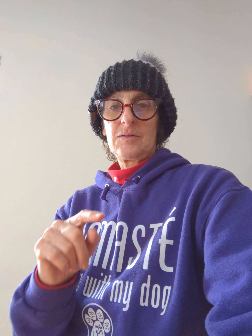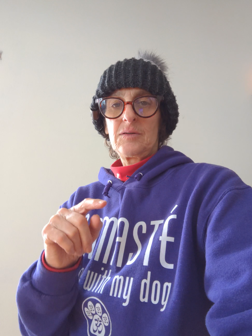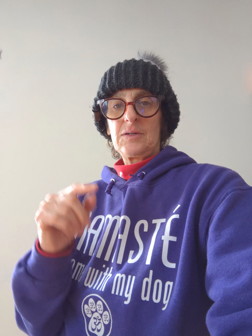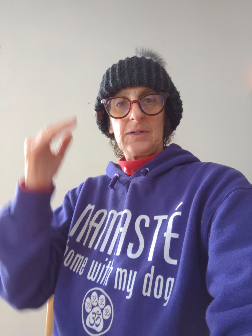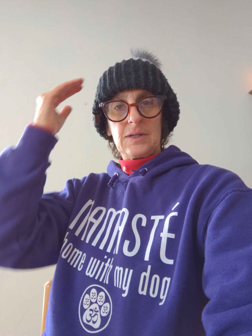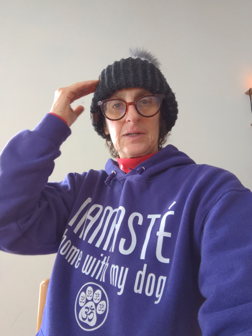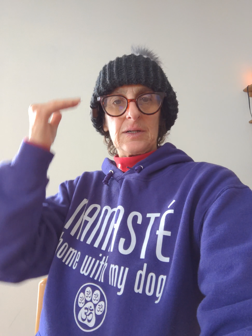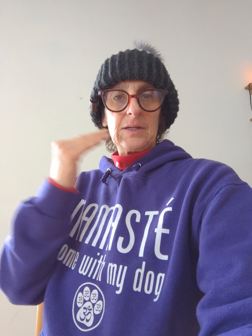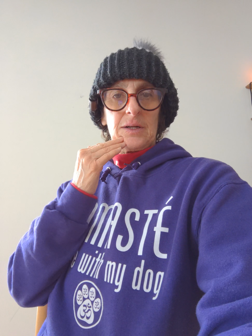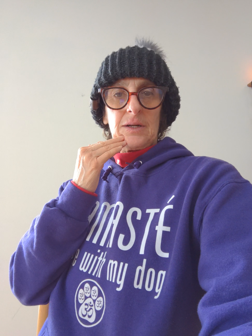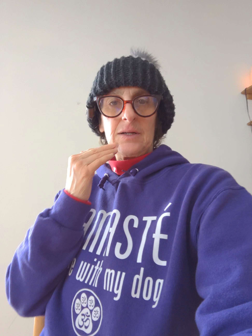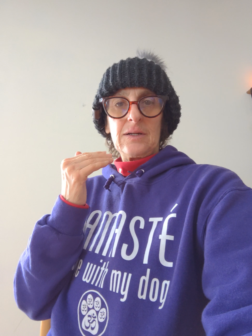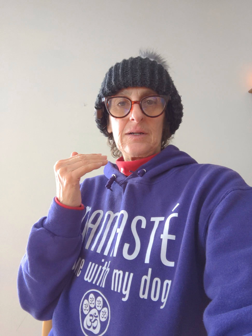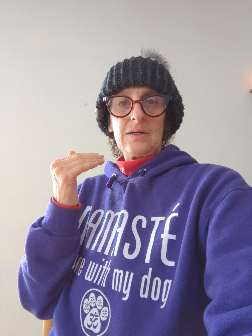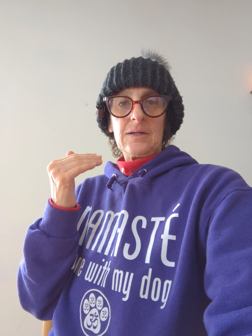head